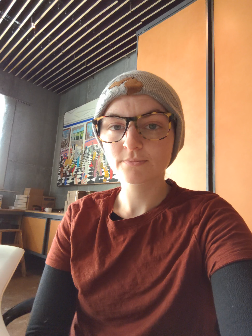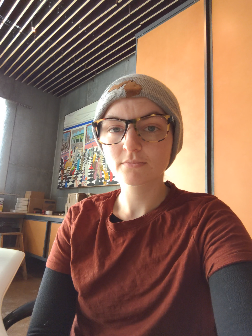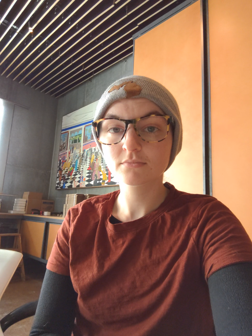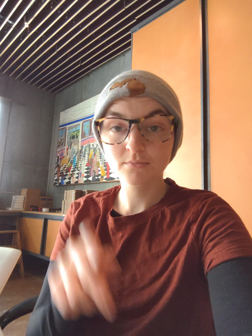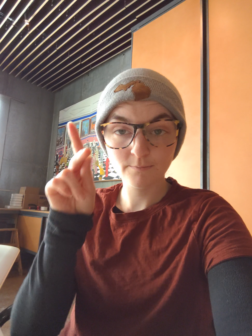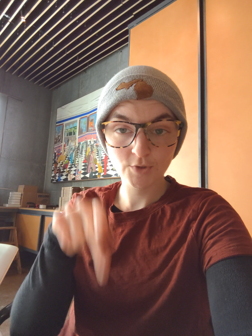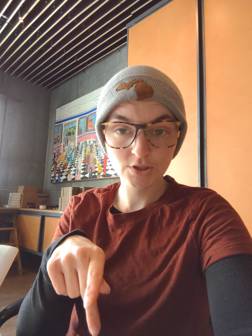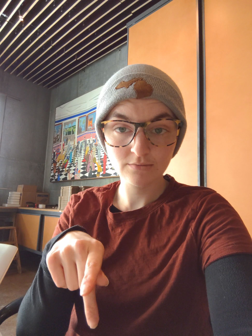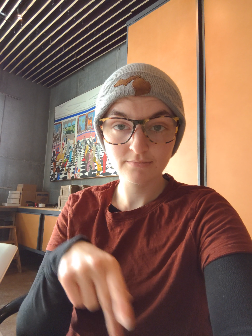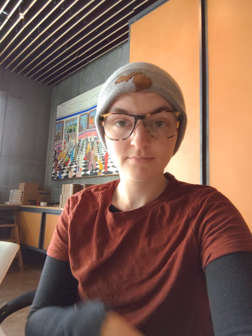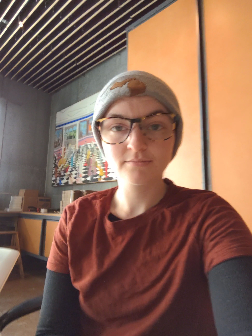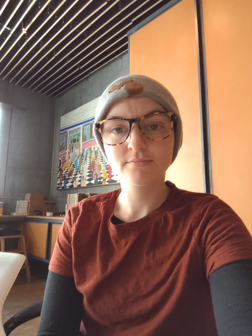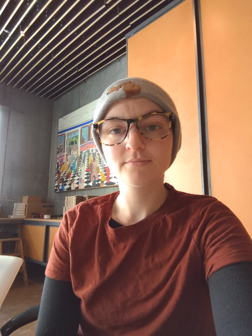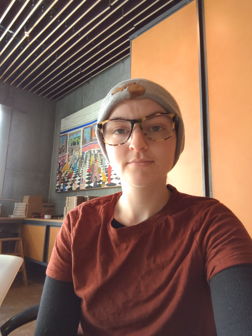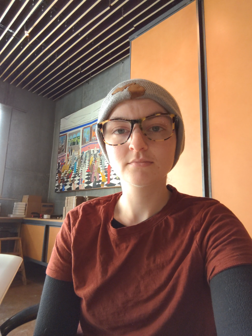person